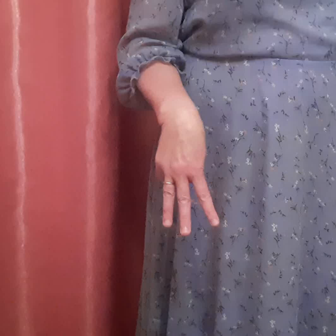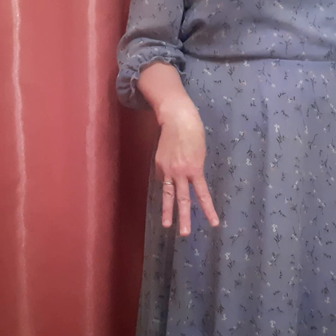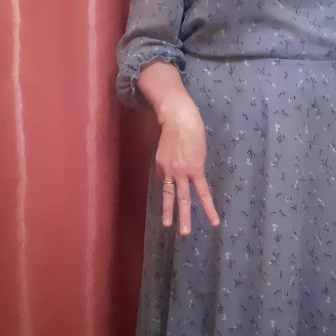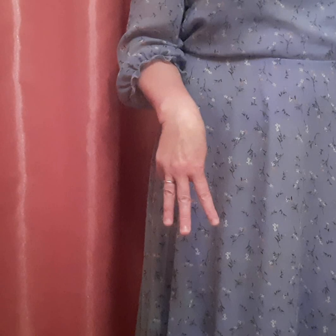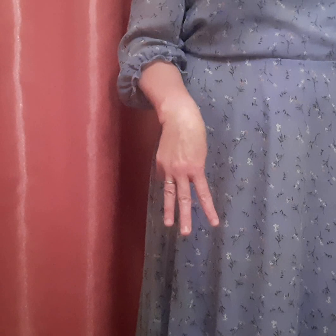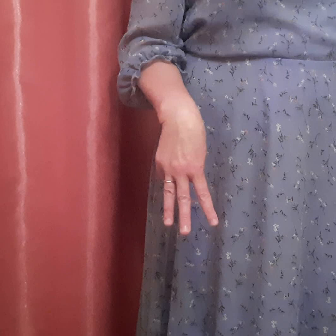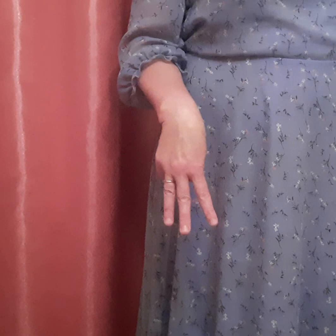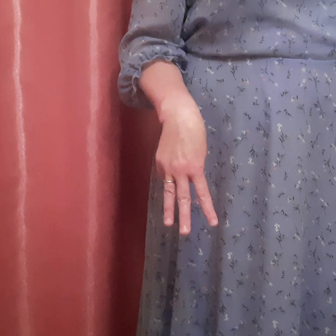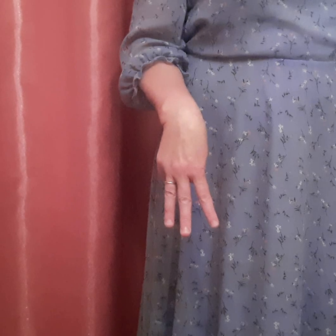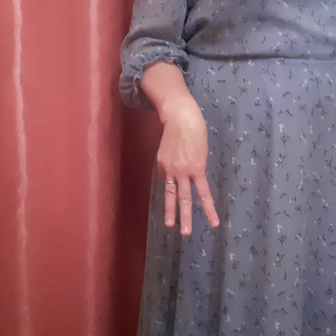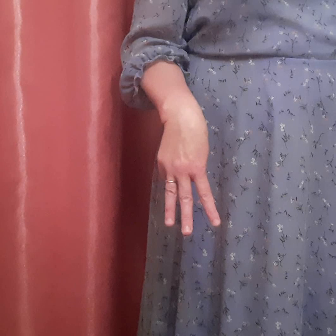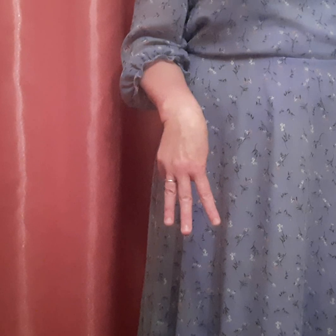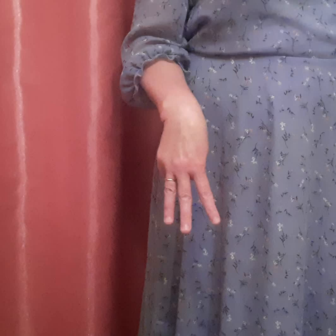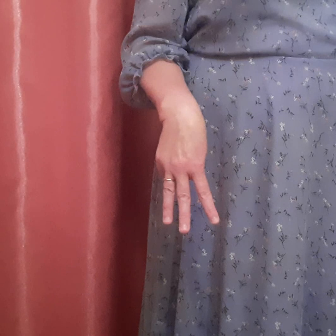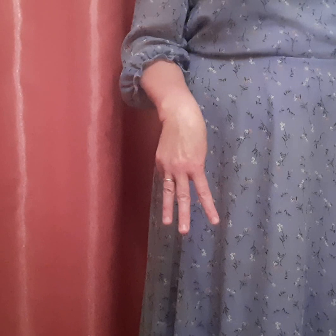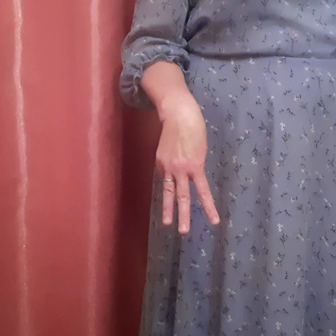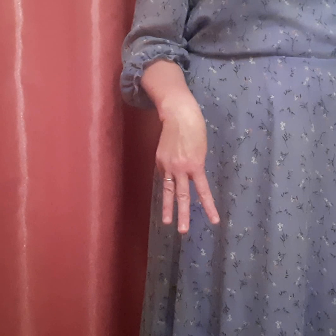М